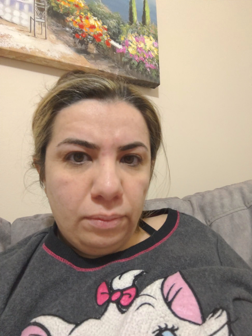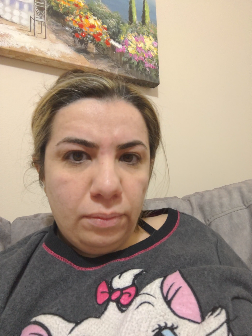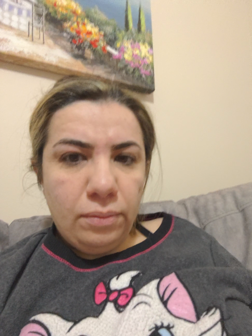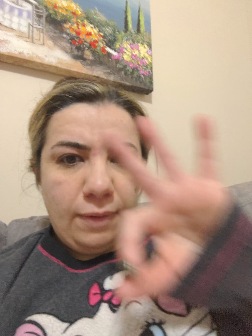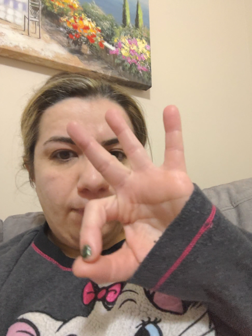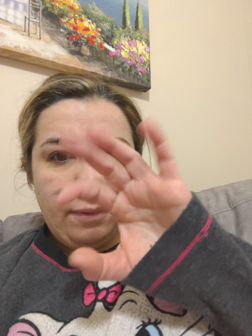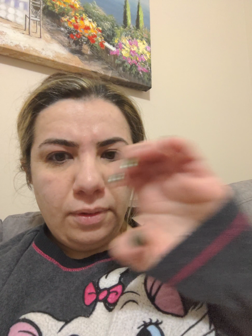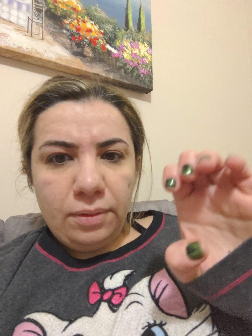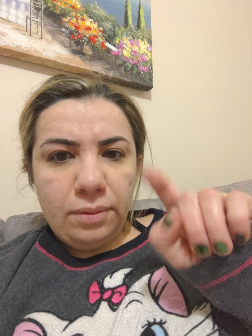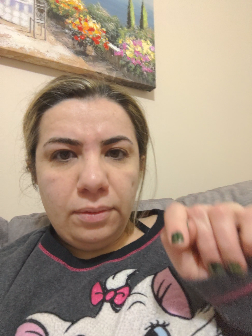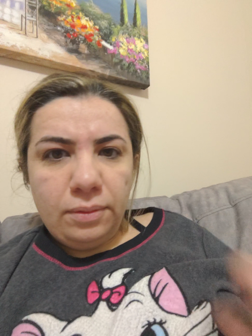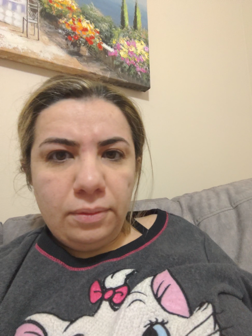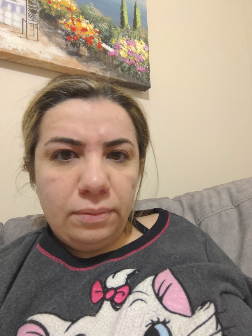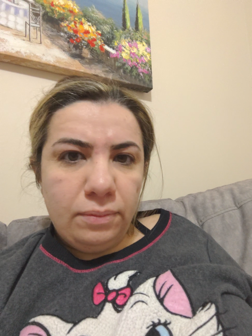feet